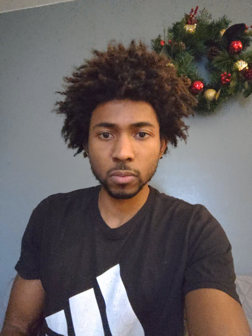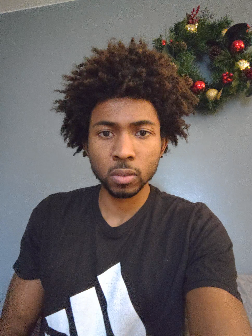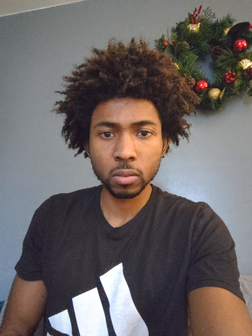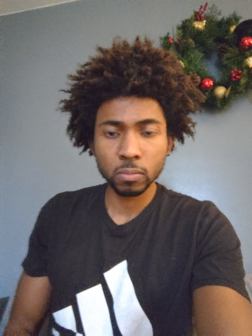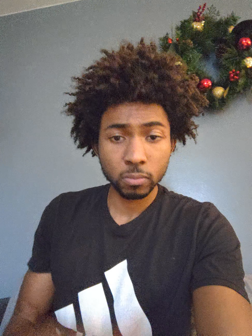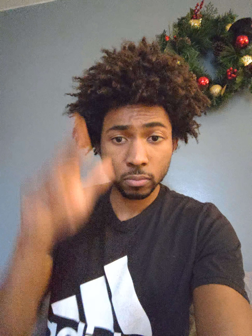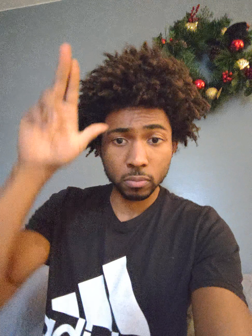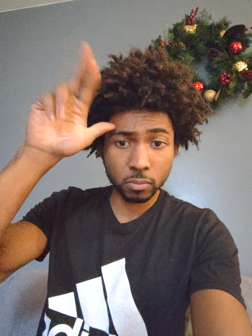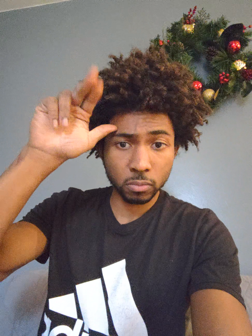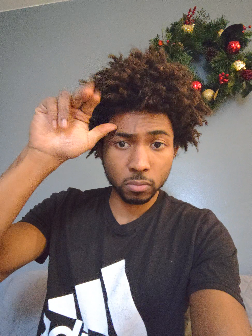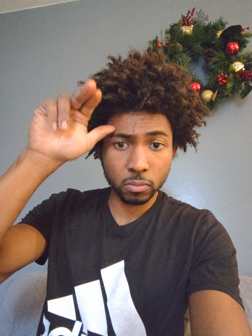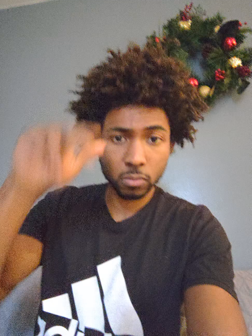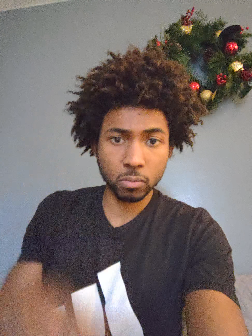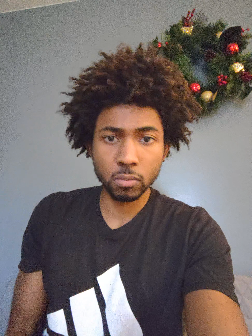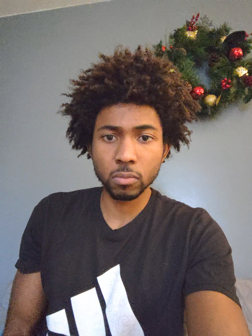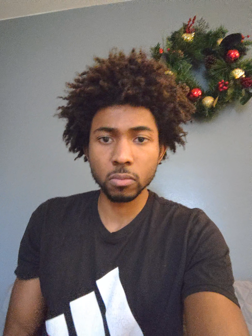horse